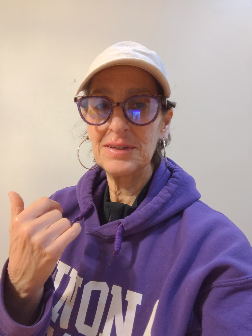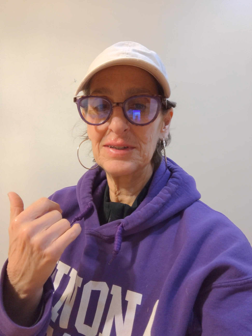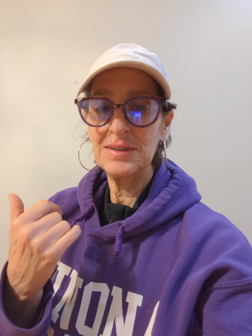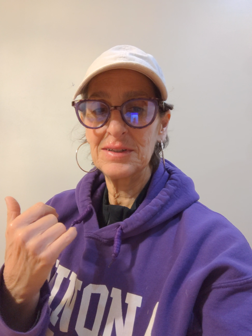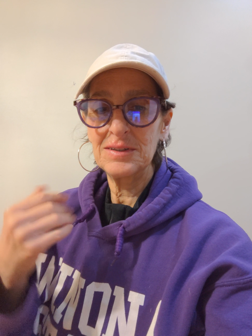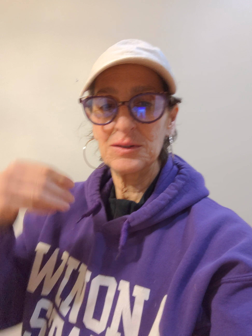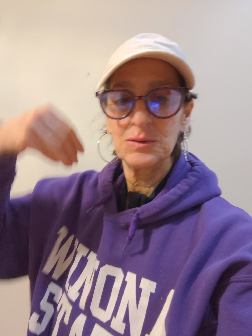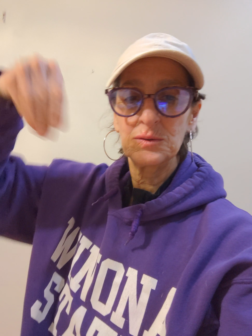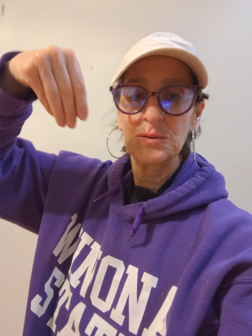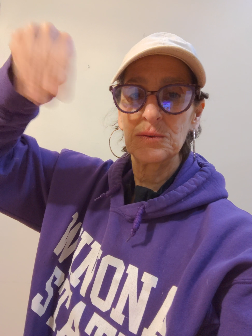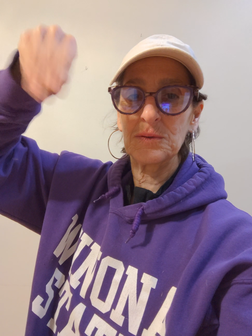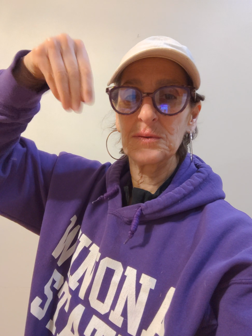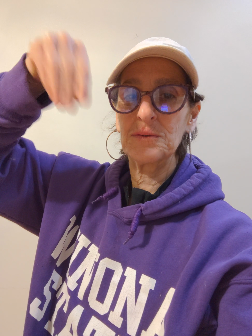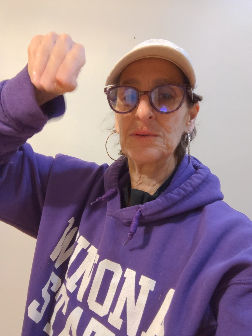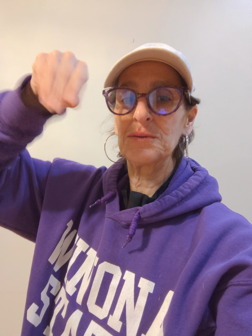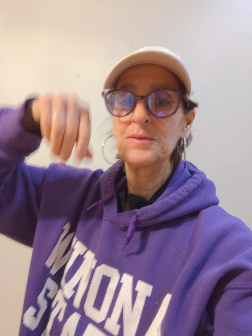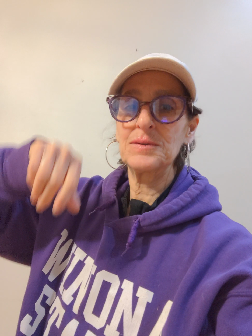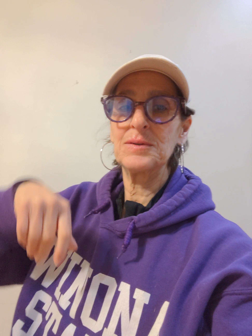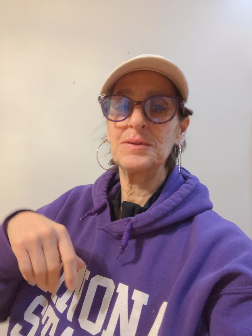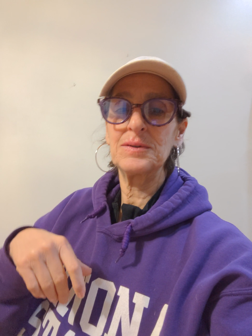store